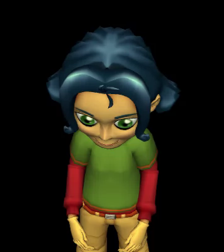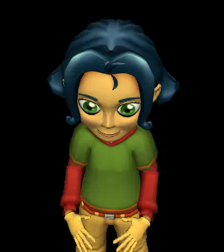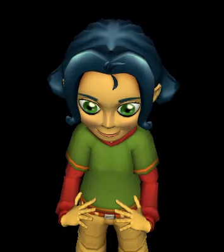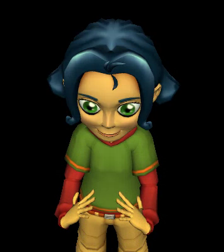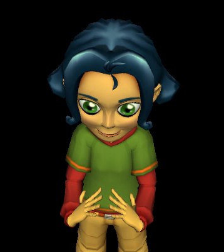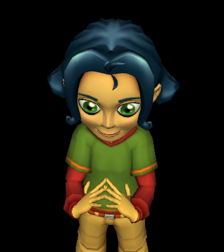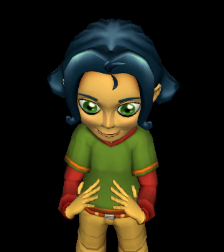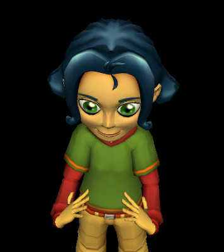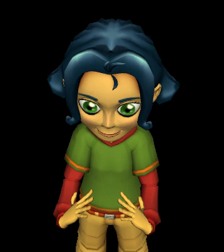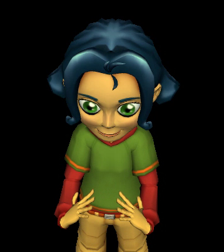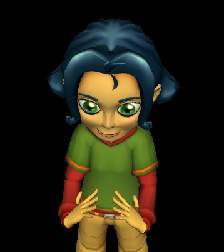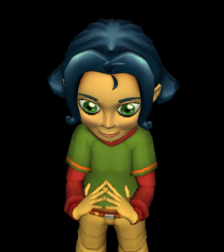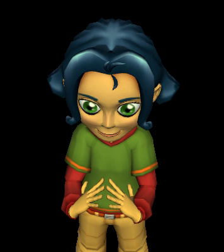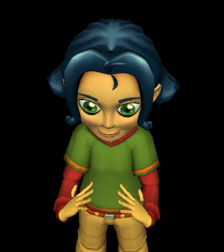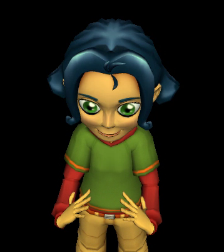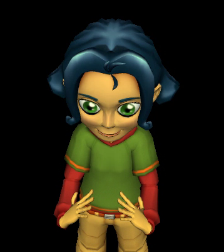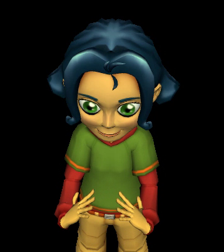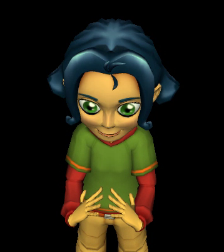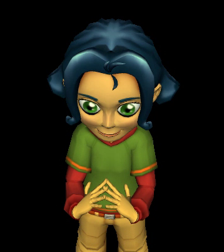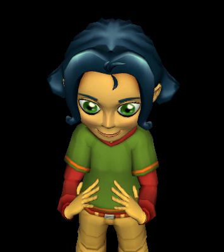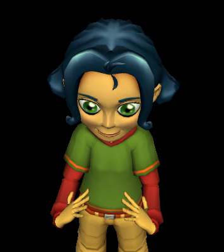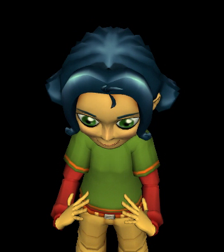معركة